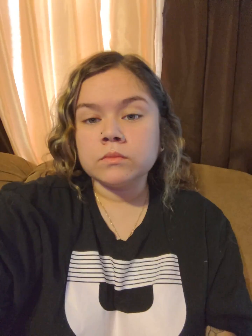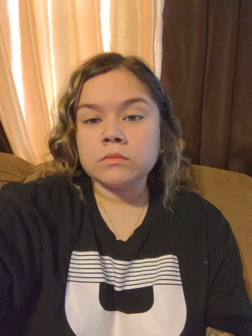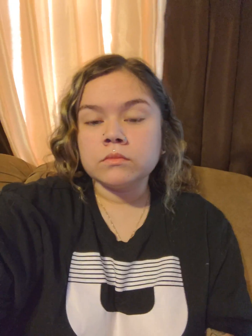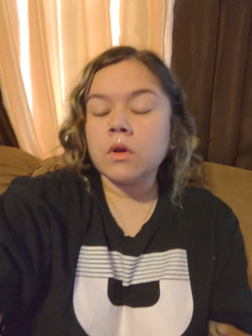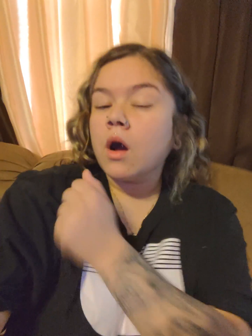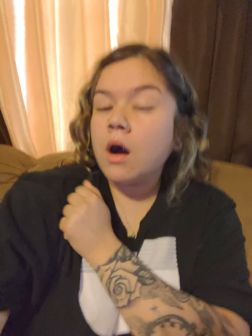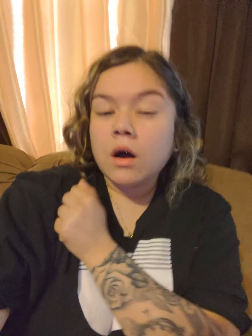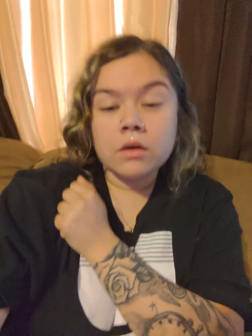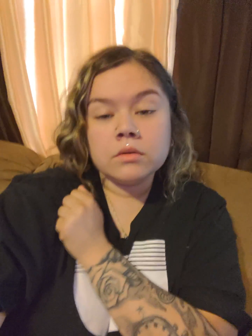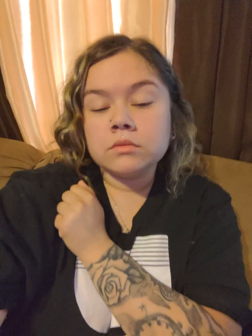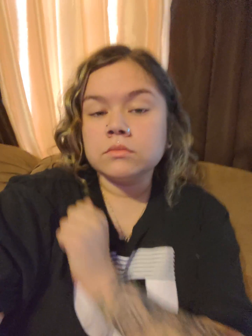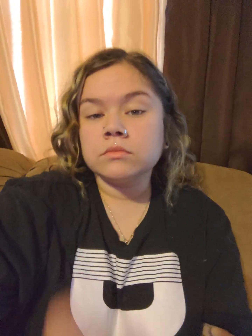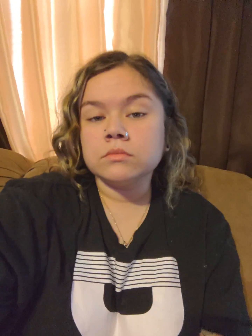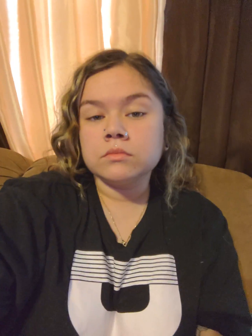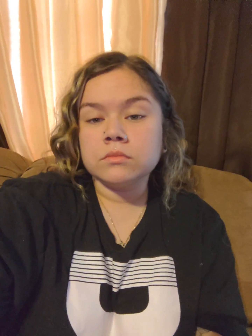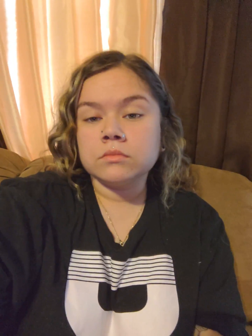hug